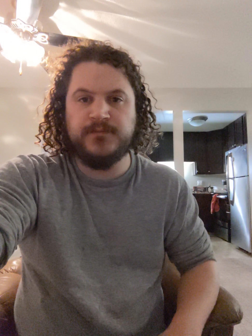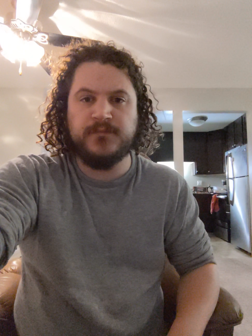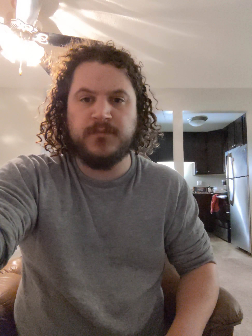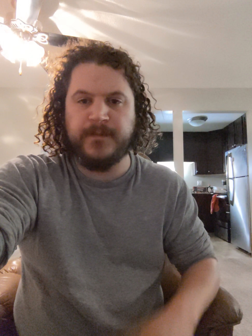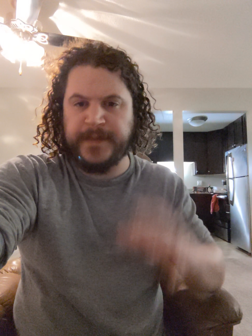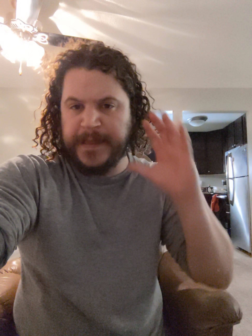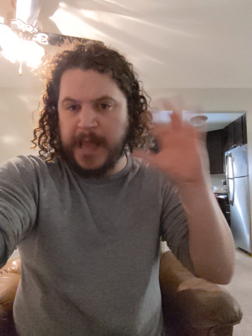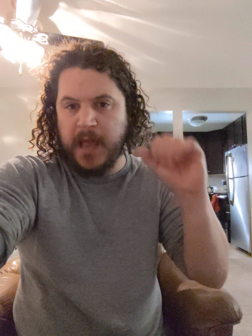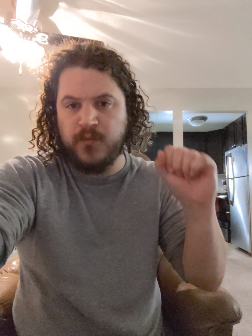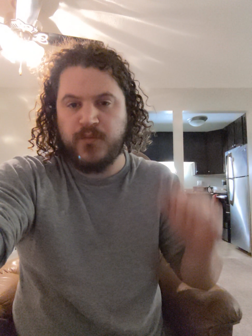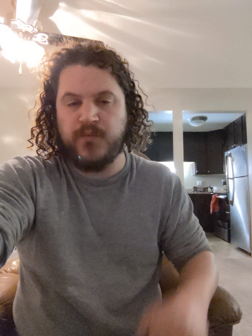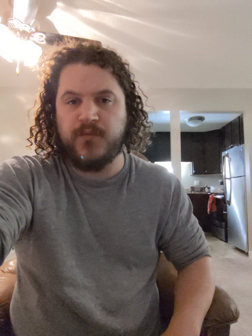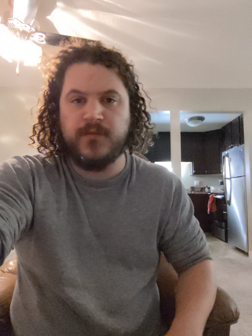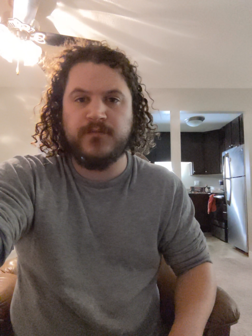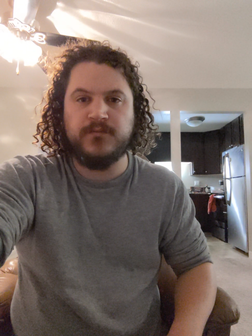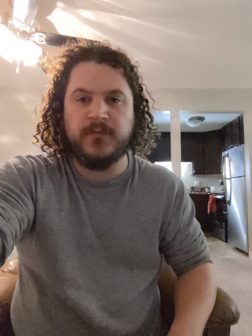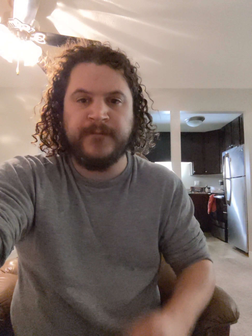loud